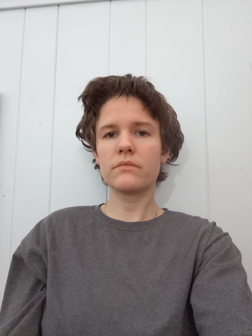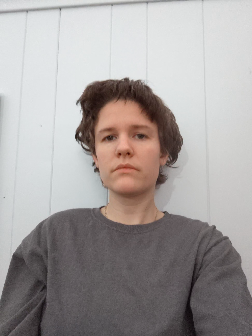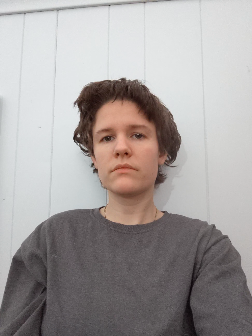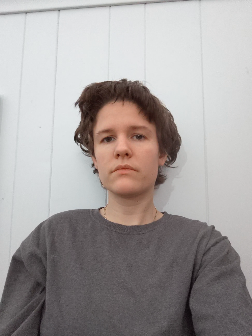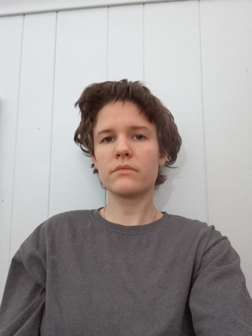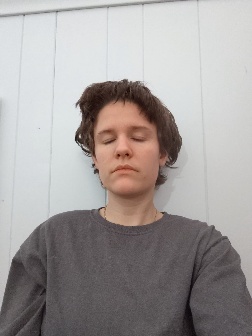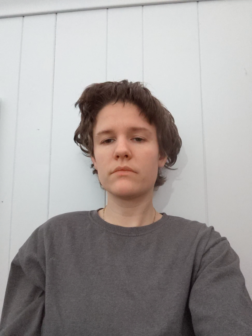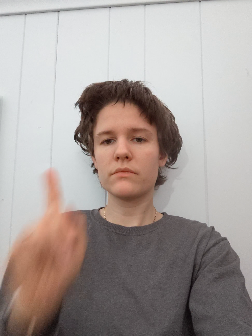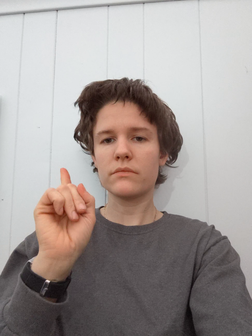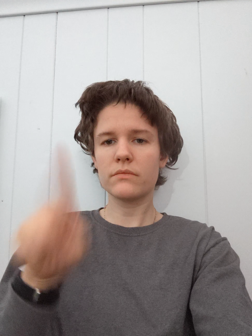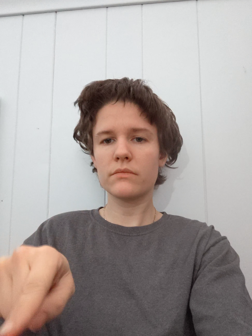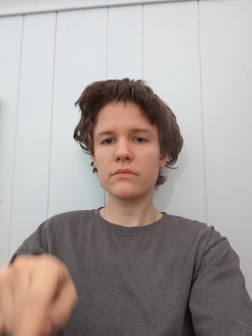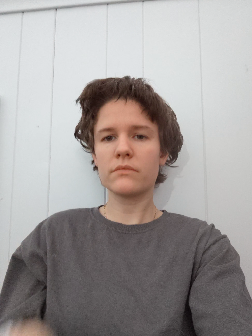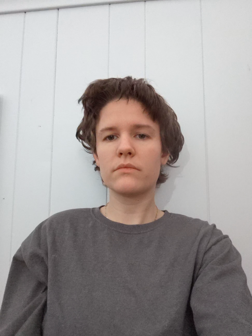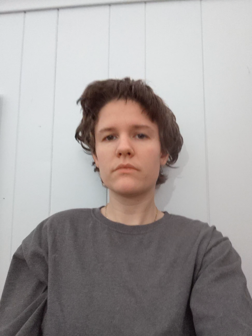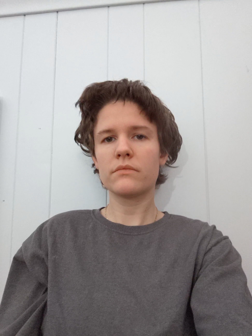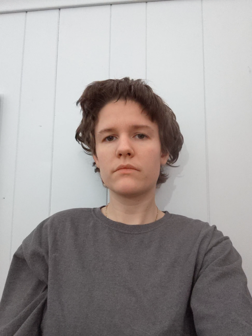go